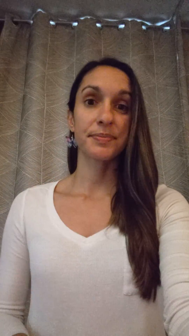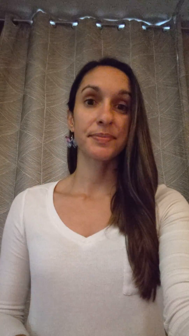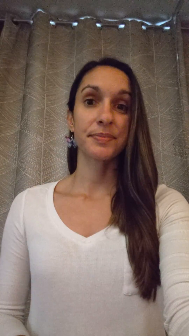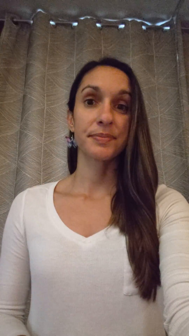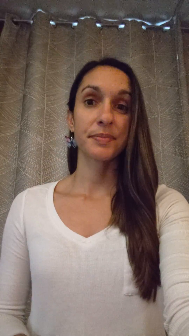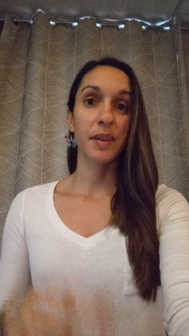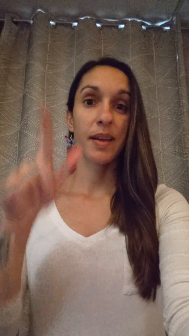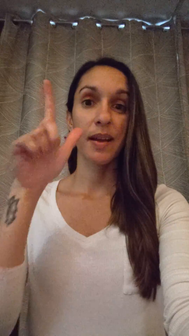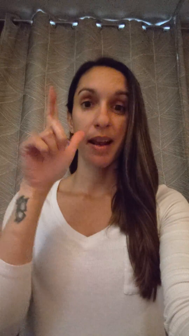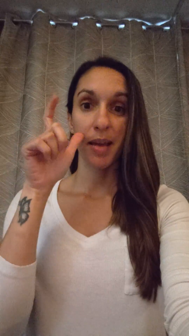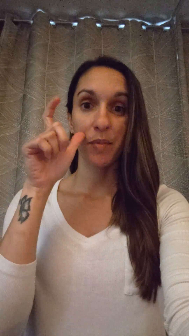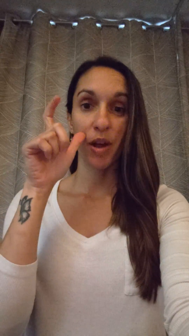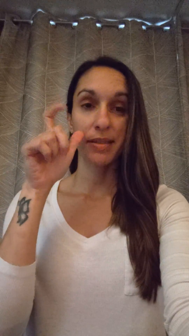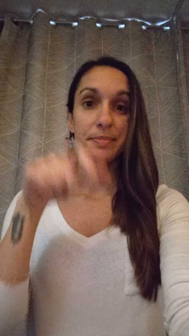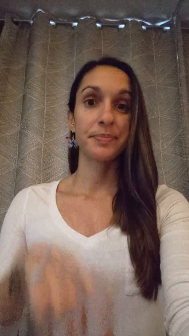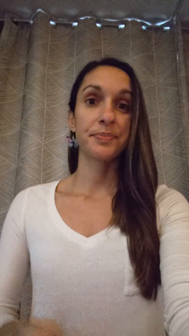camera